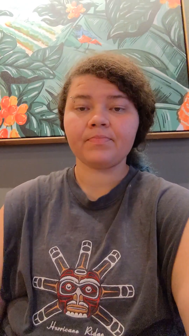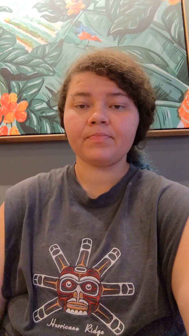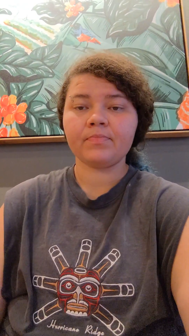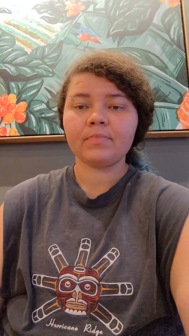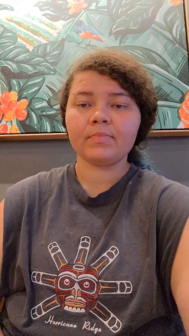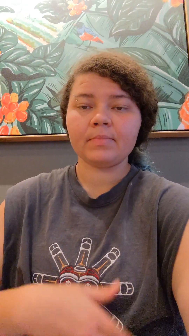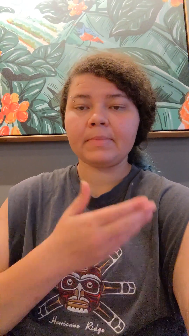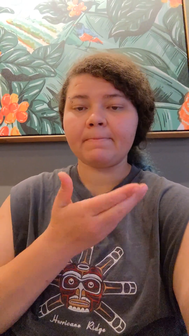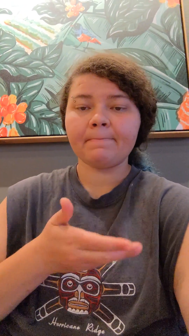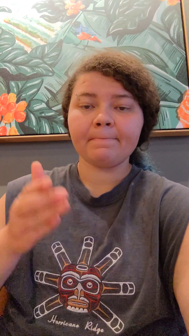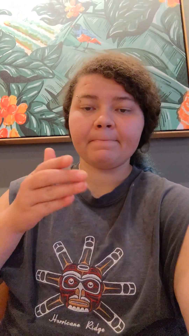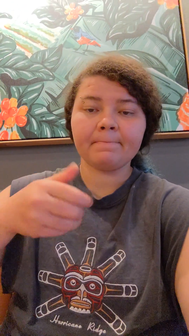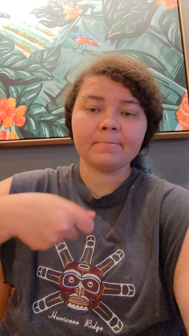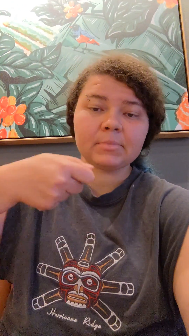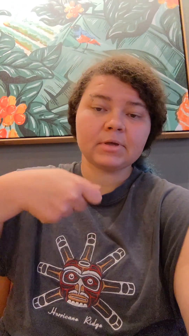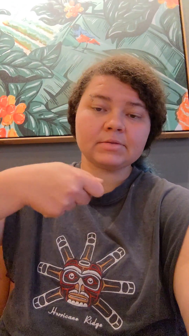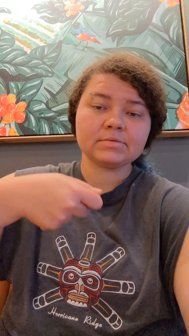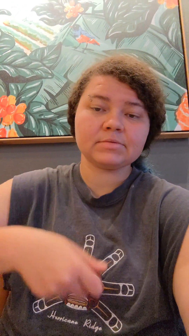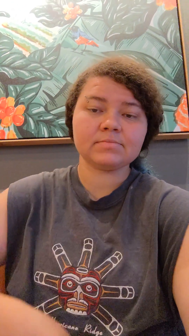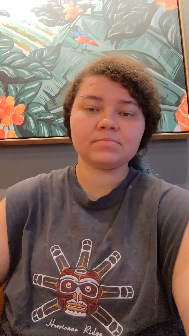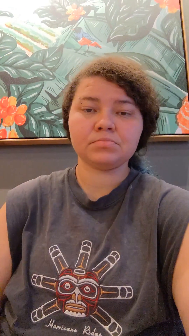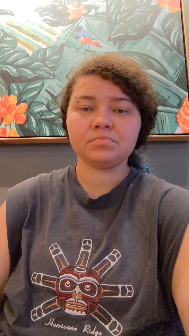basket